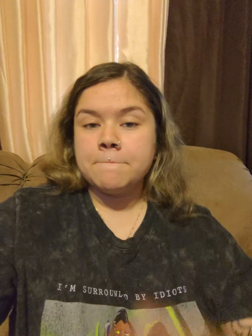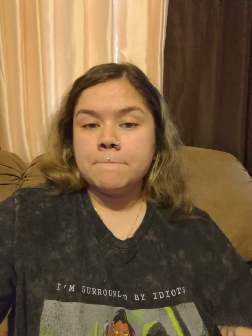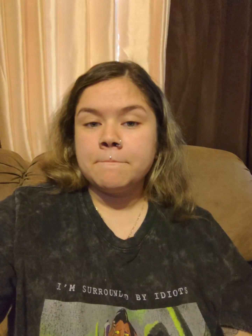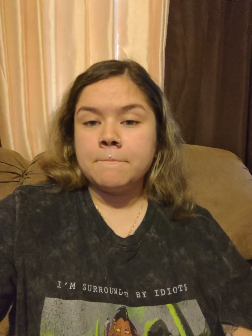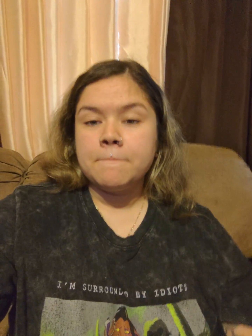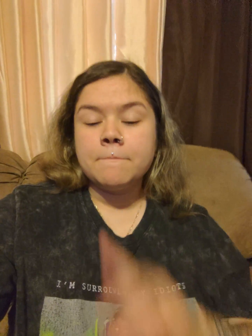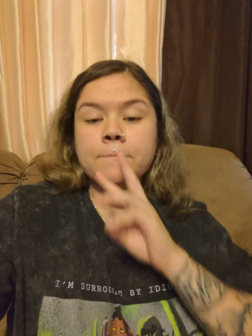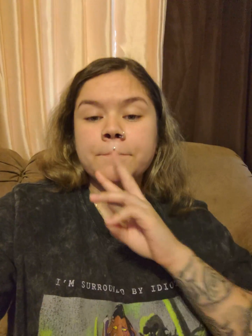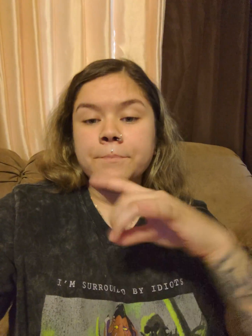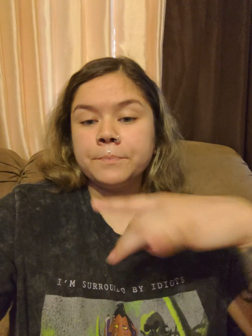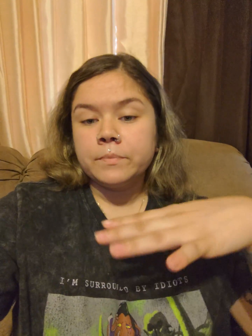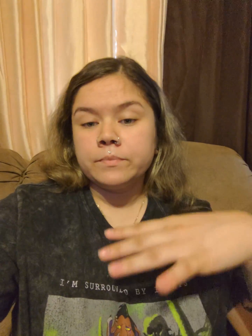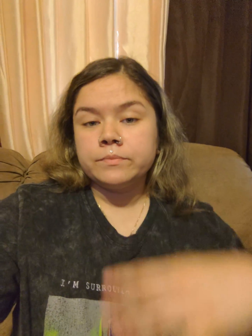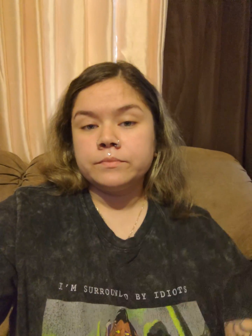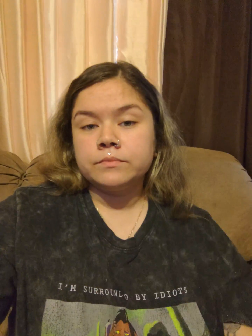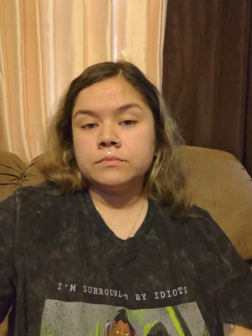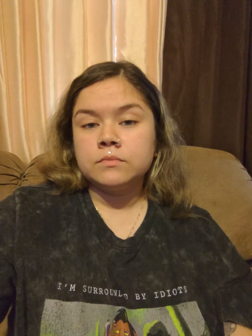melon